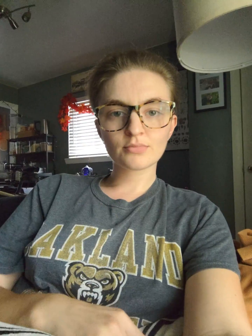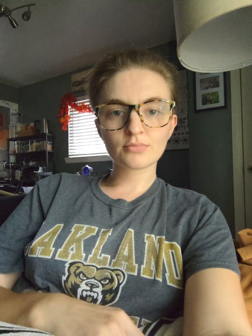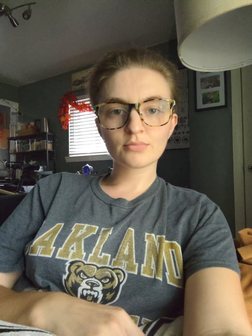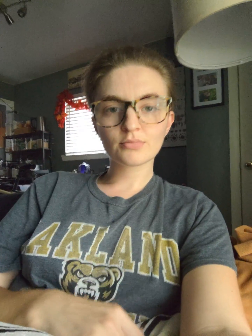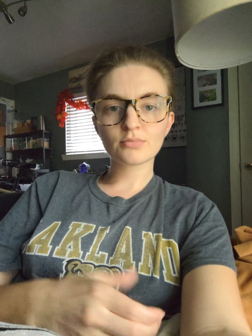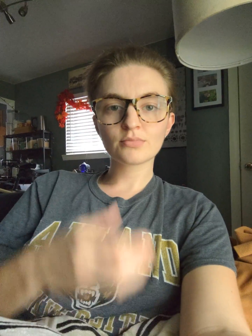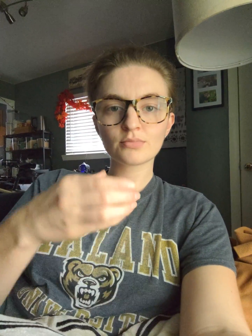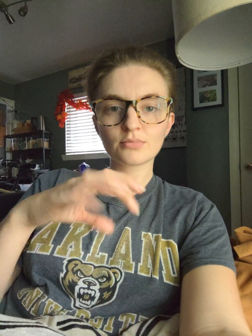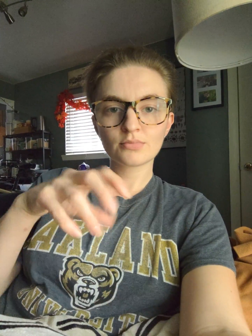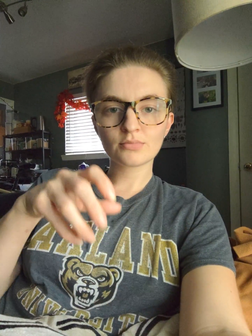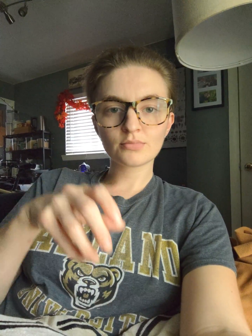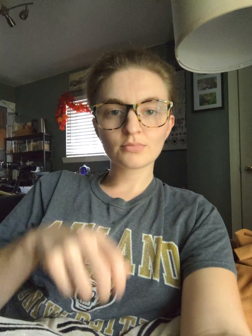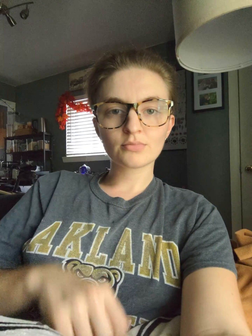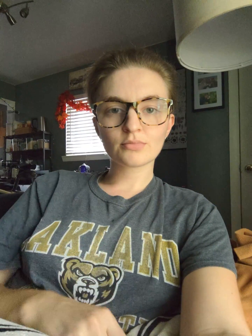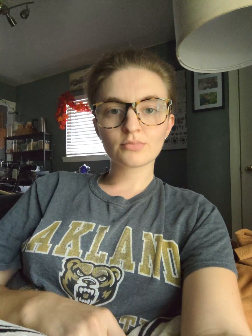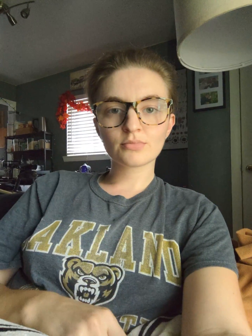jar